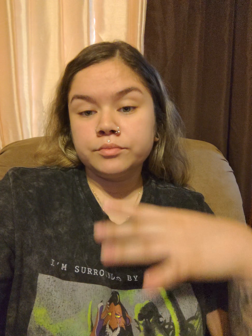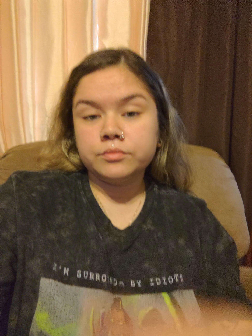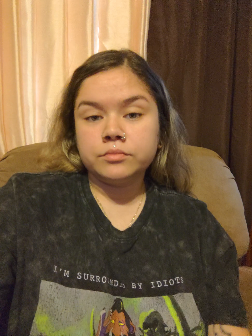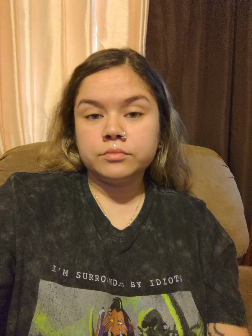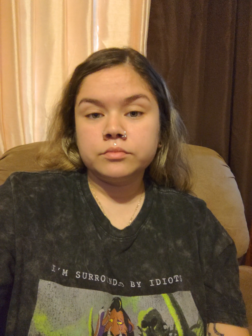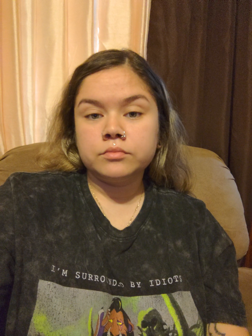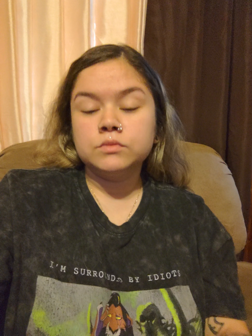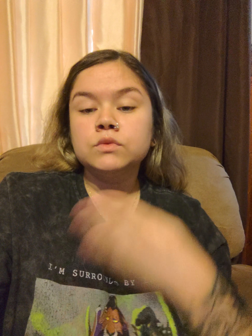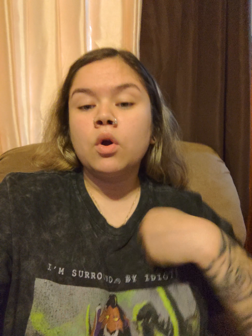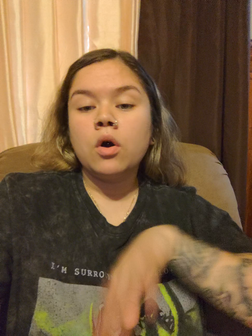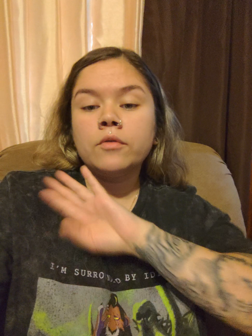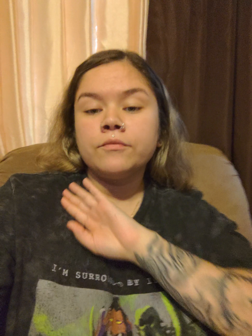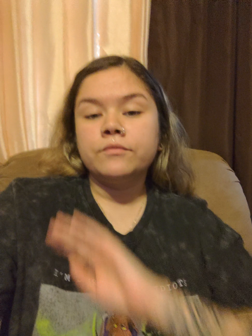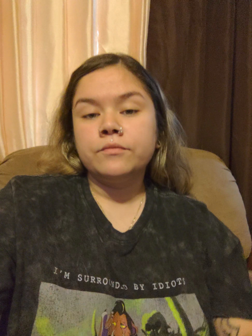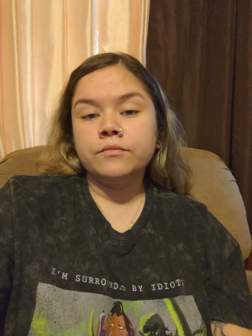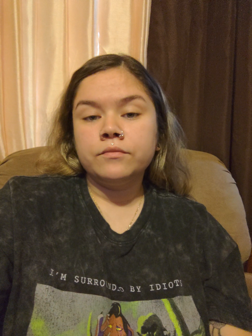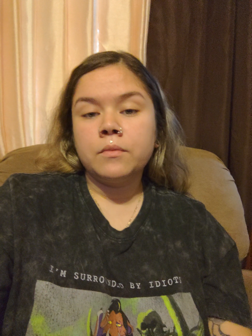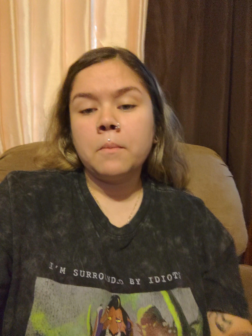scarf